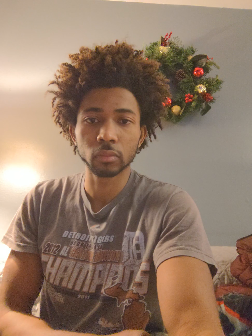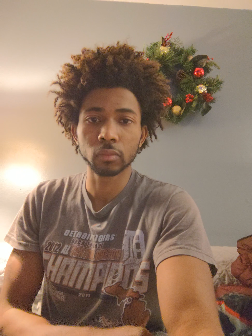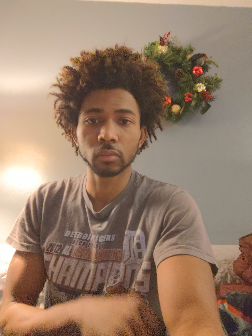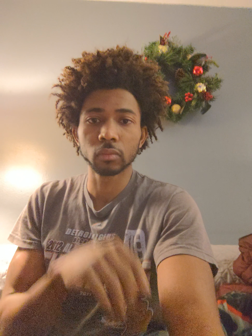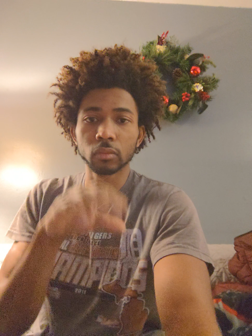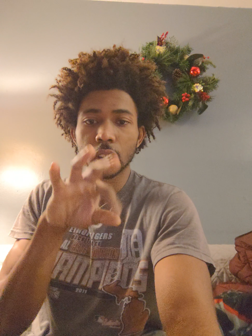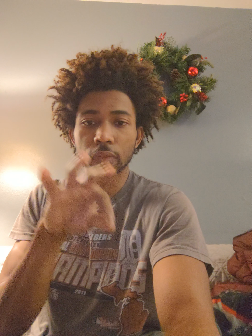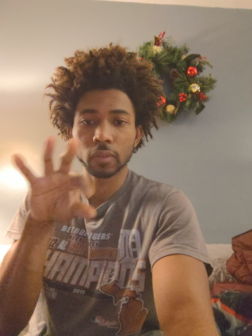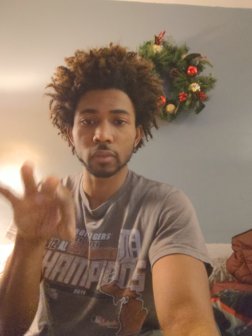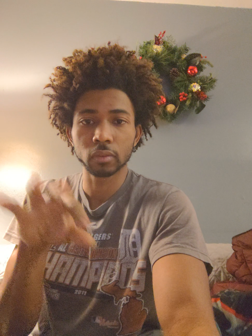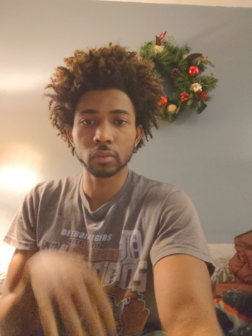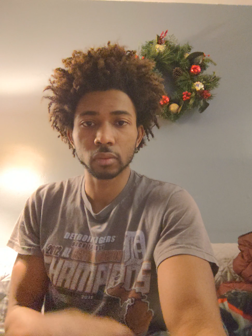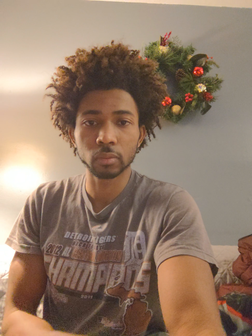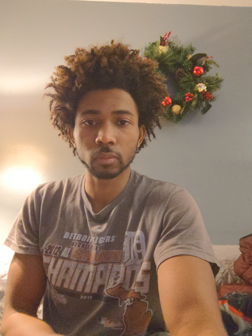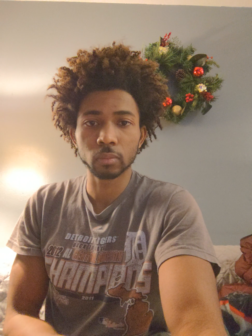french fries